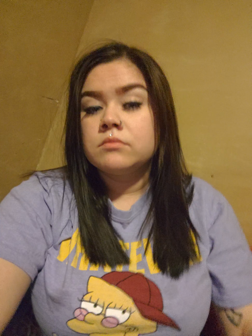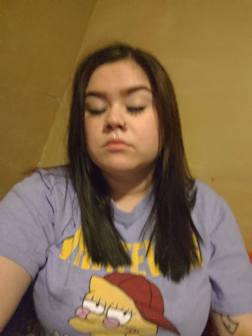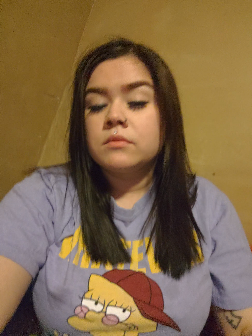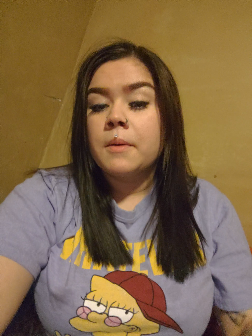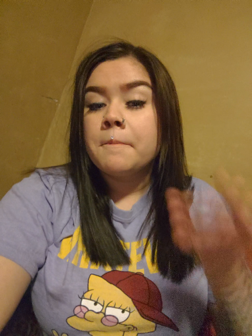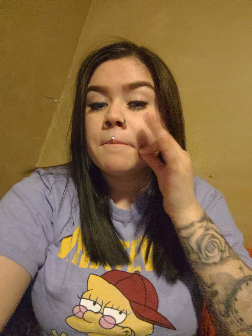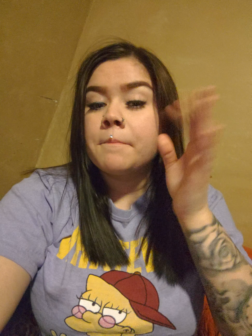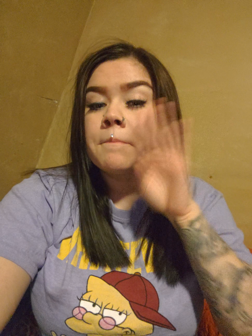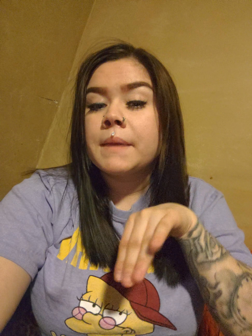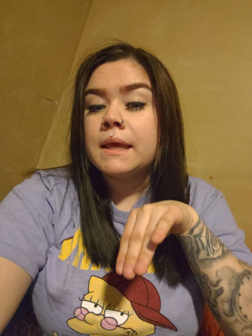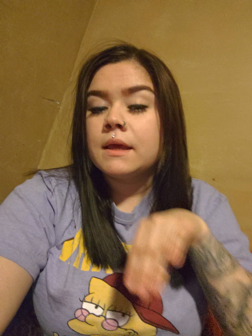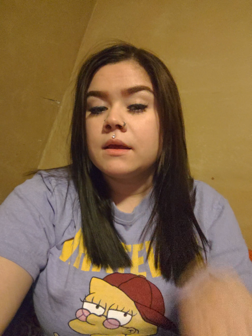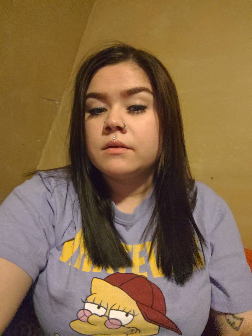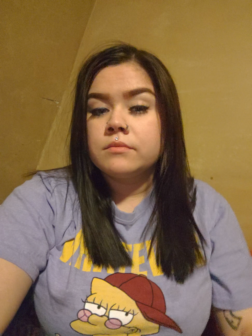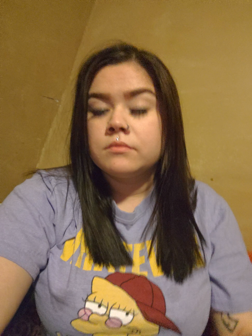bee